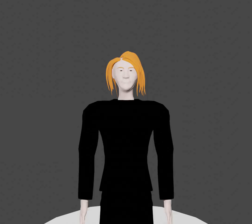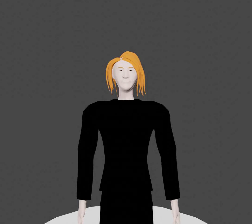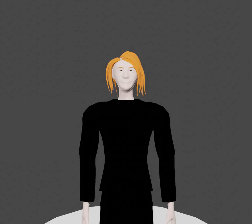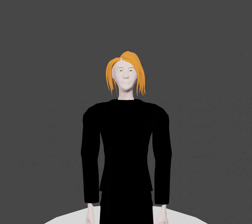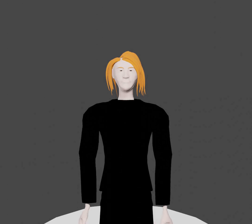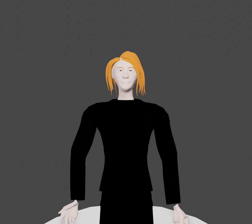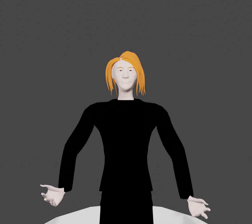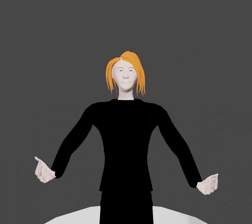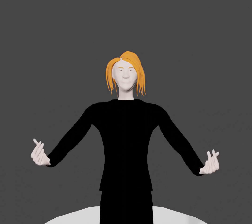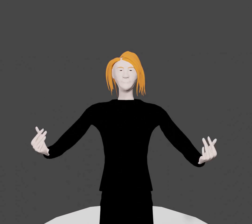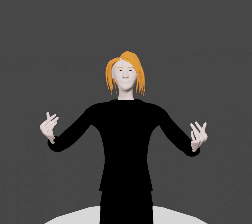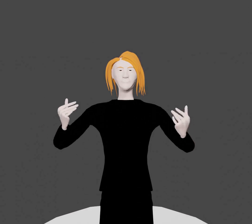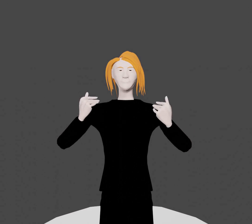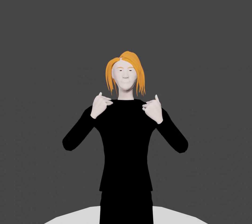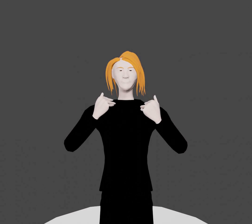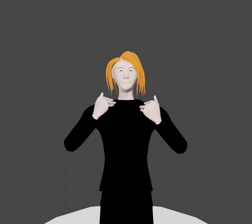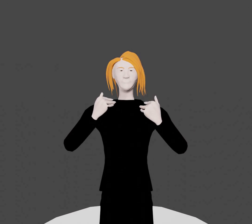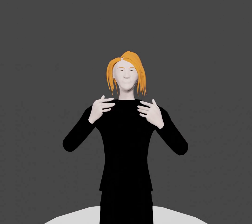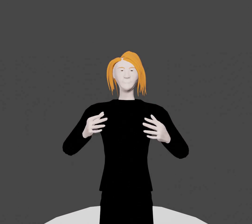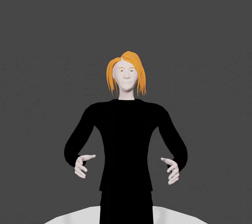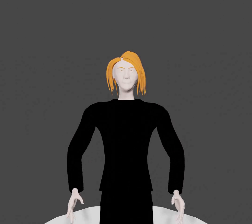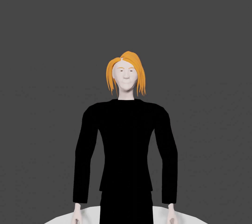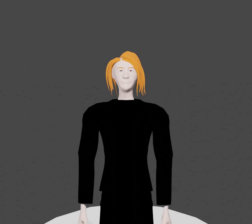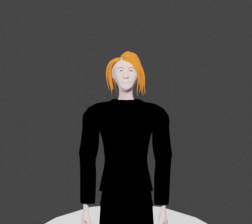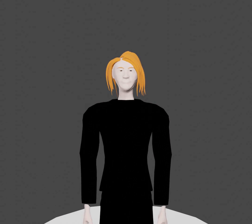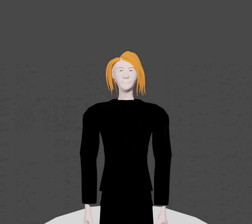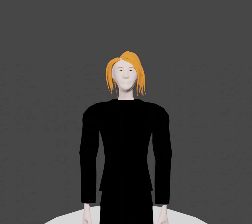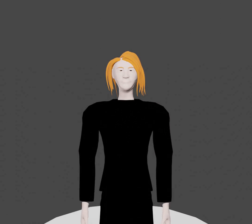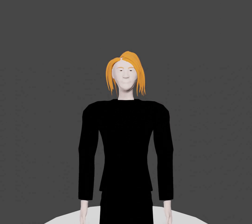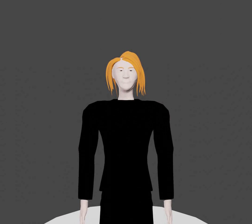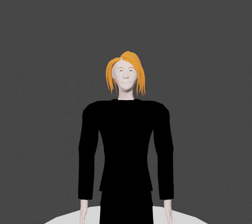Assemble